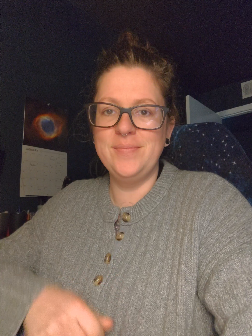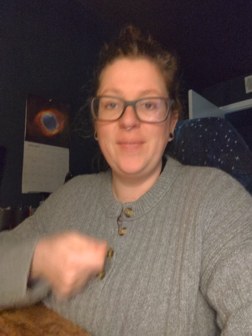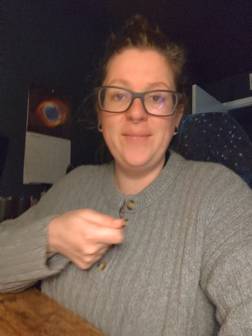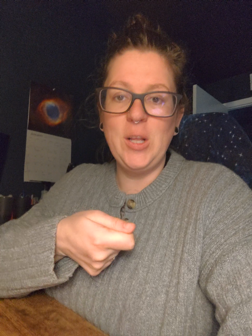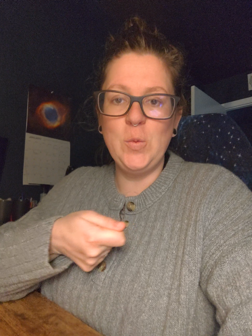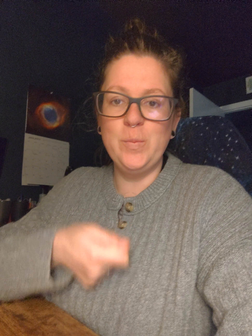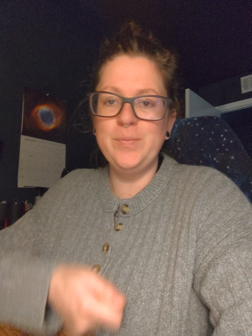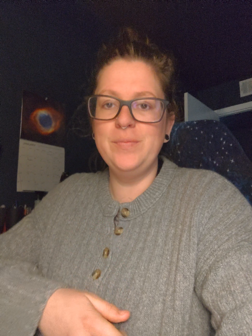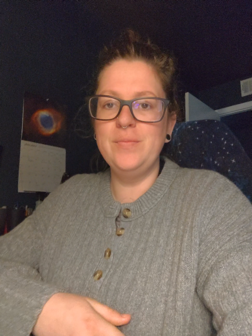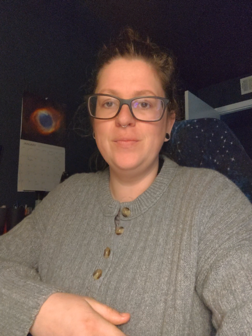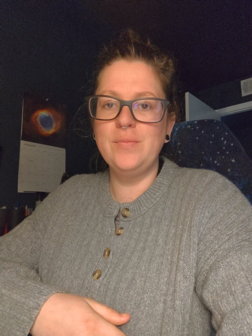vacuum